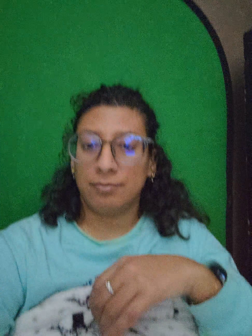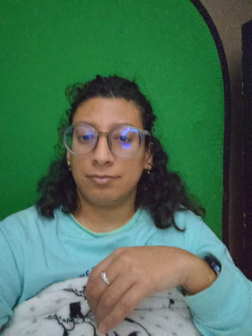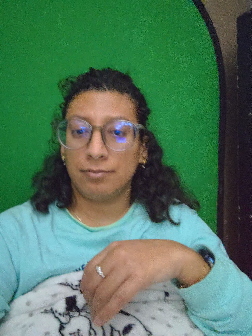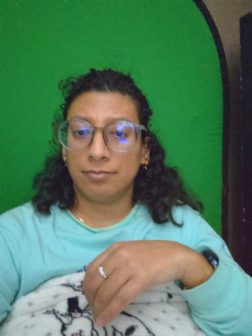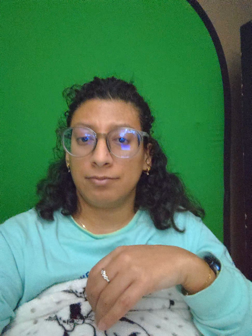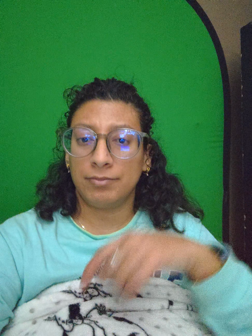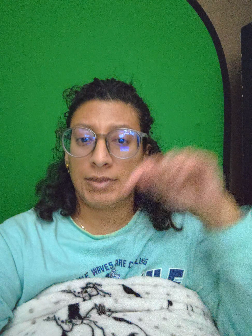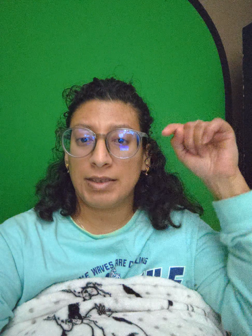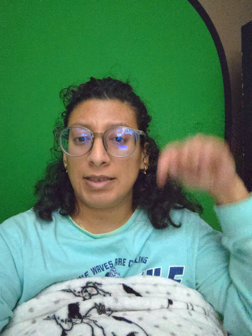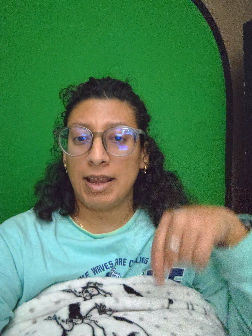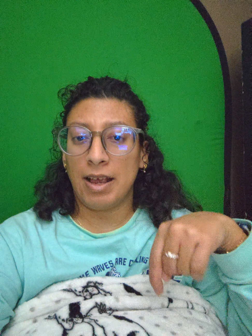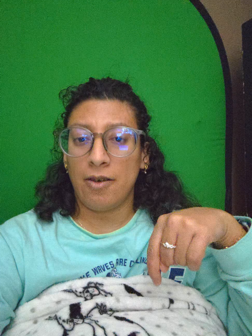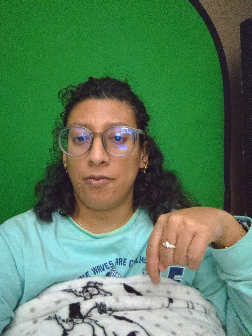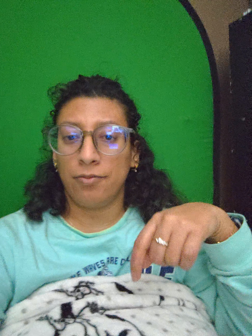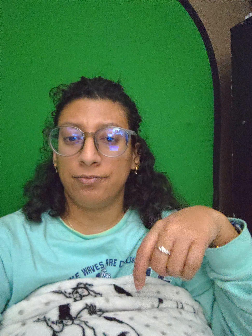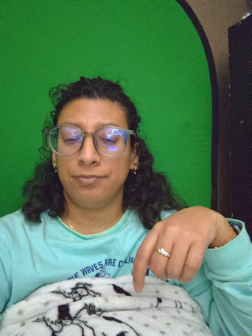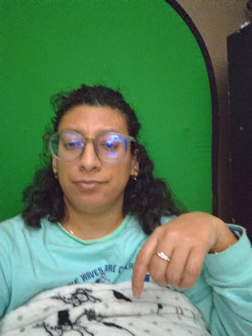down